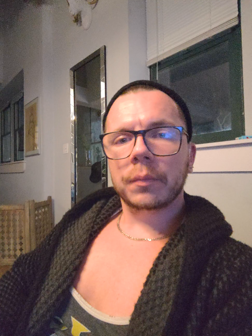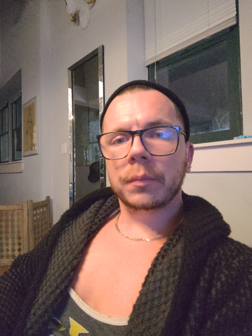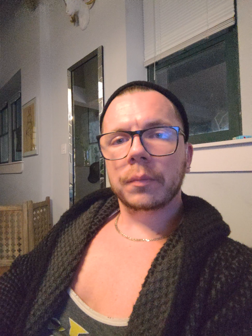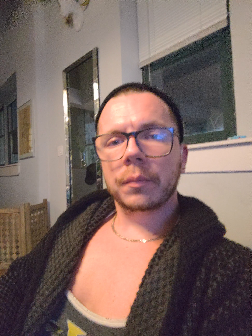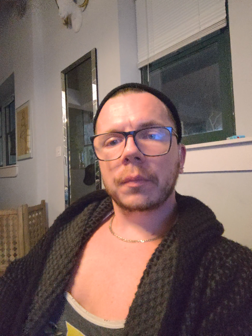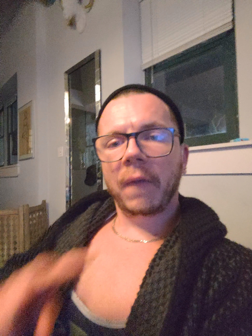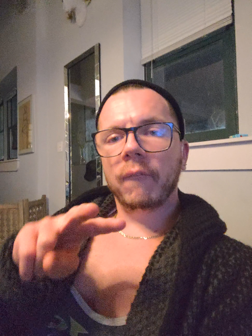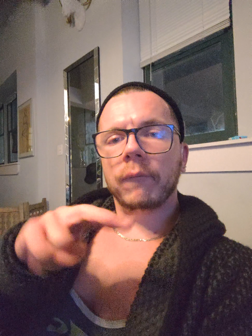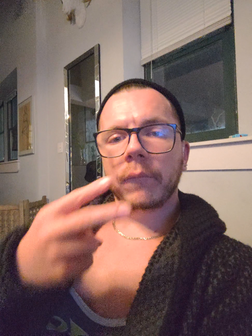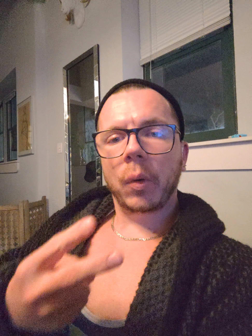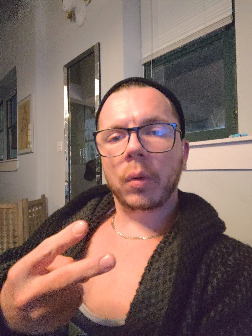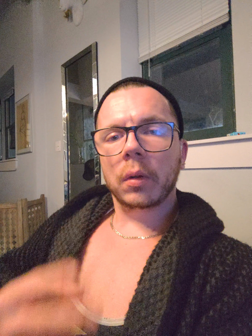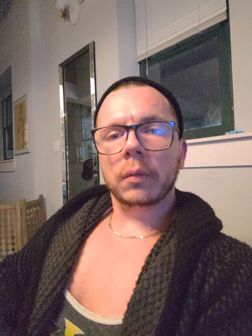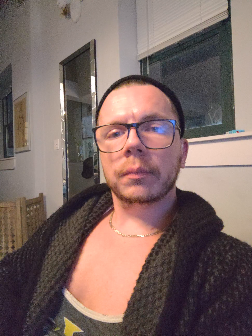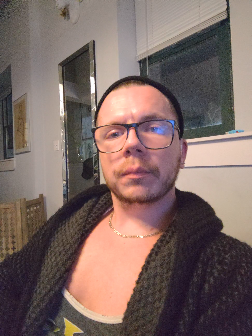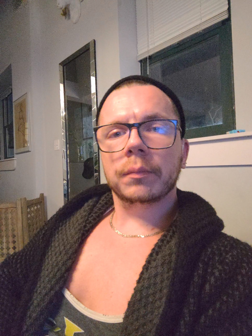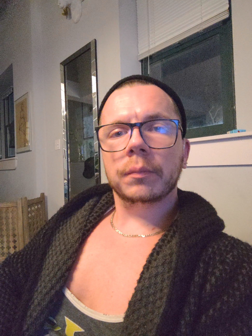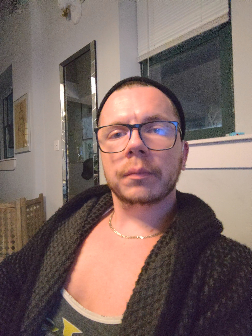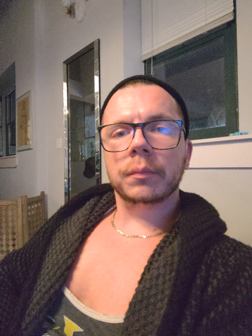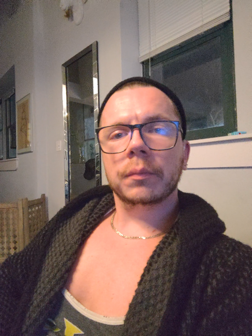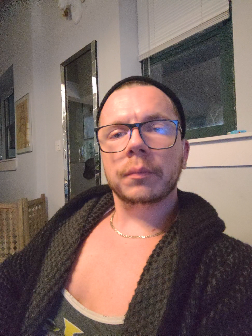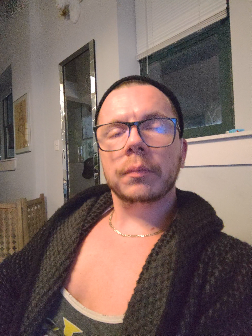fall